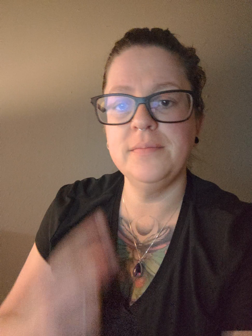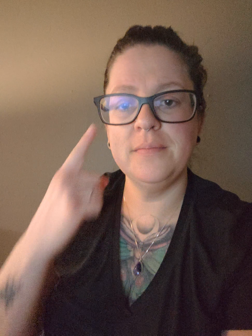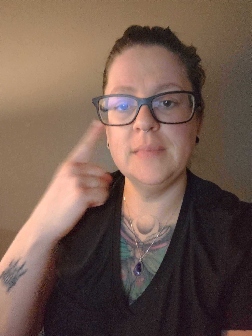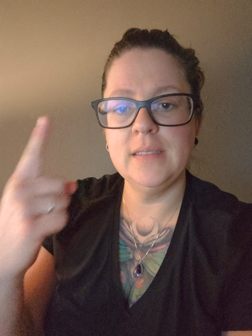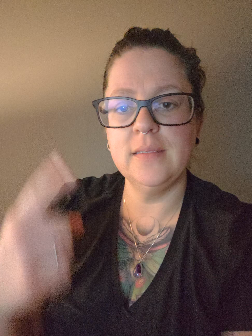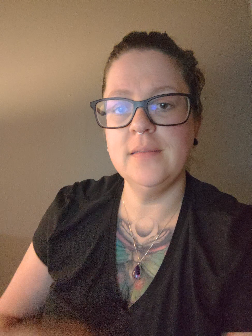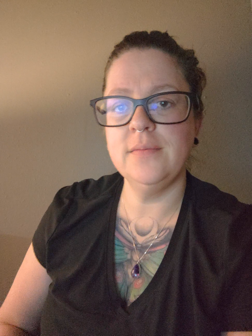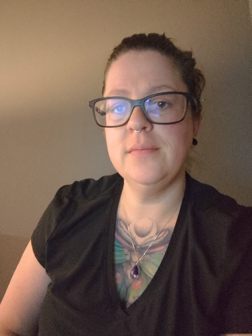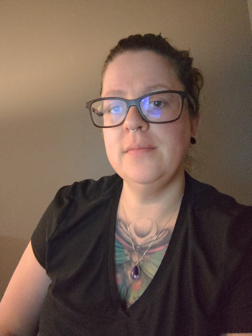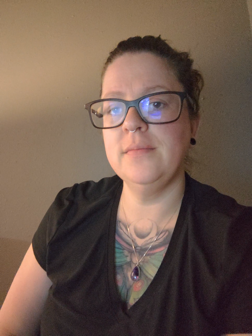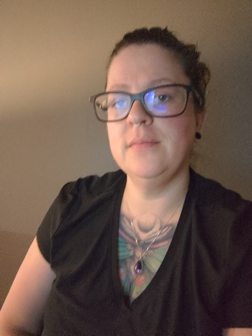penny